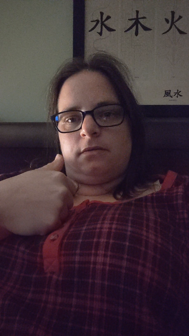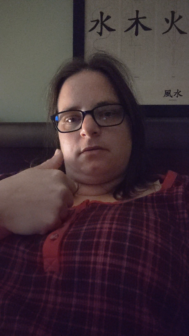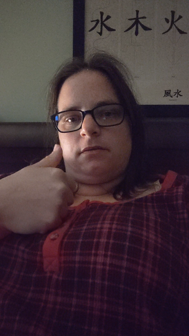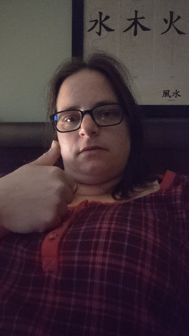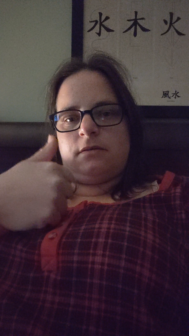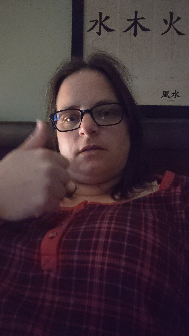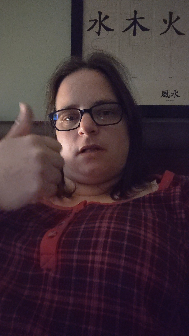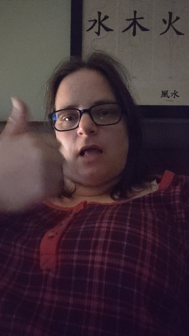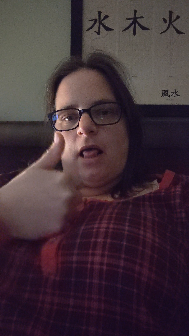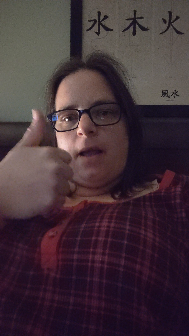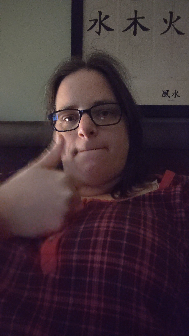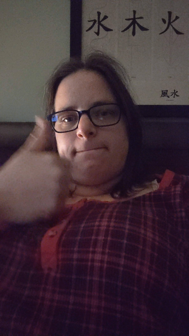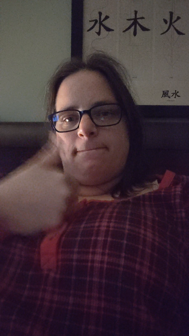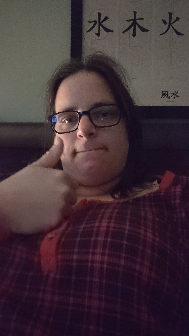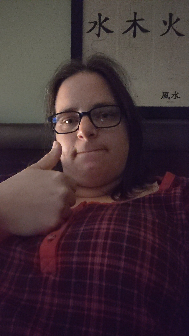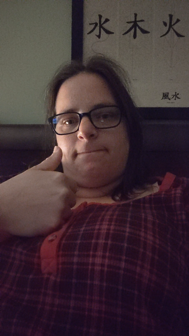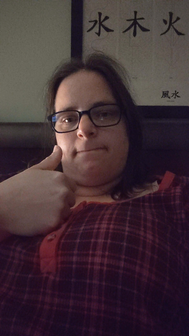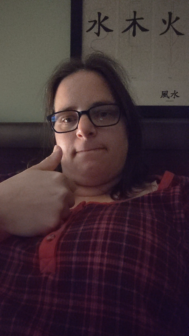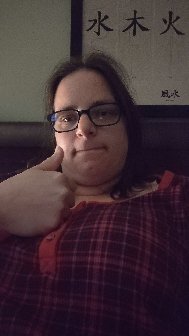help